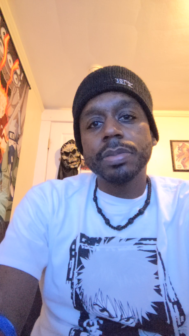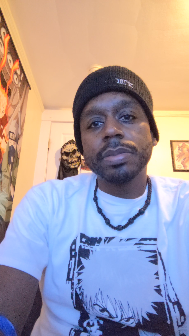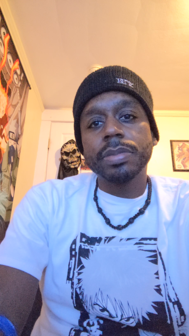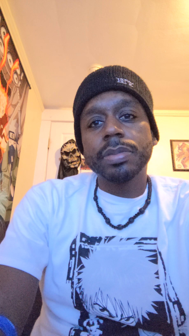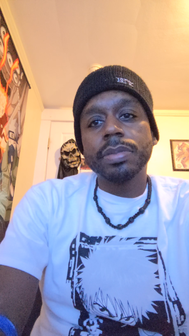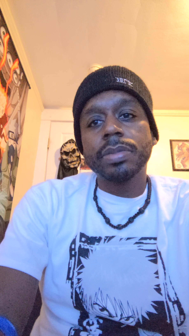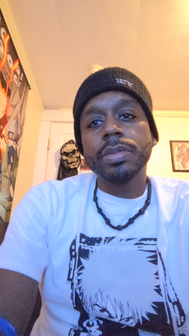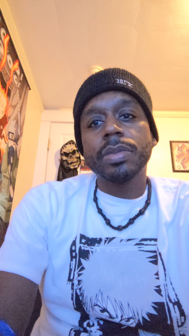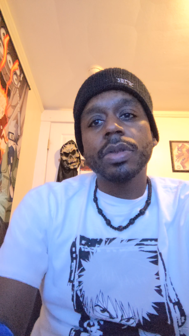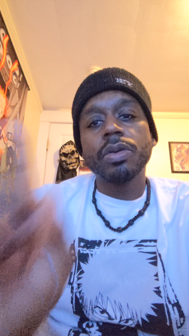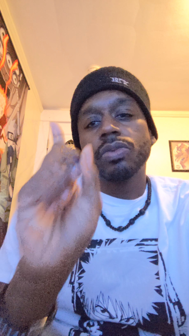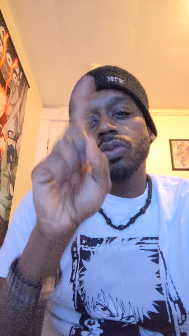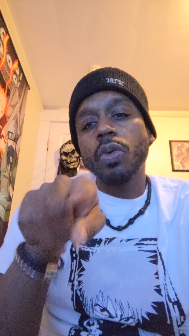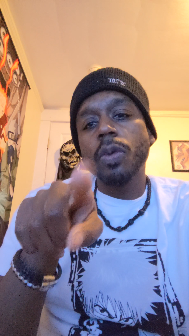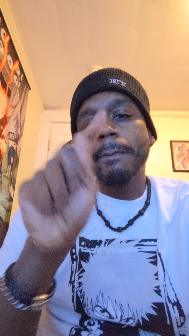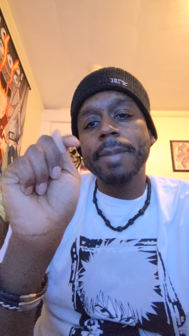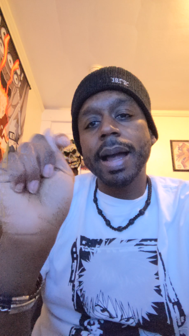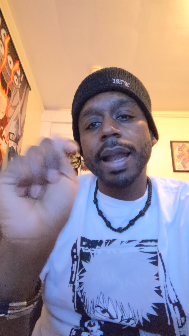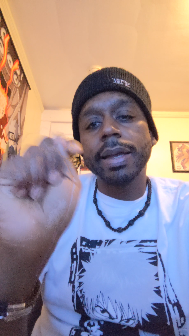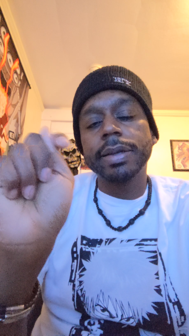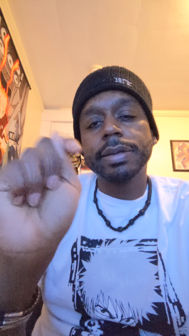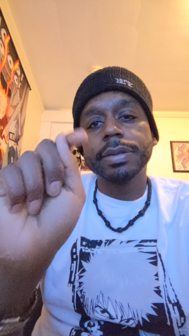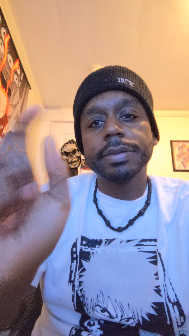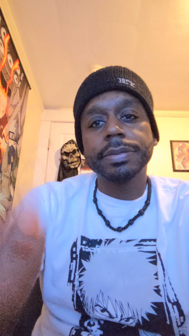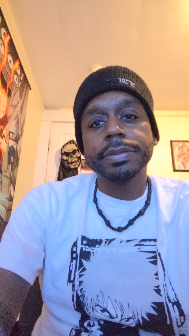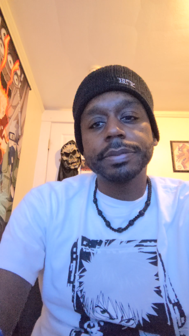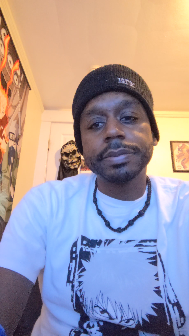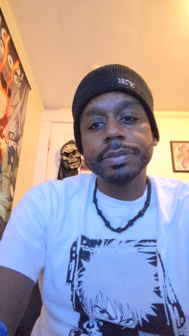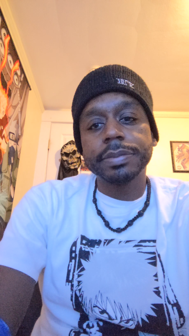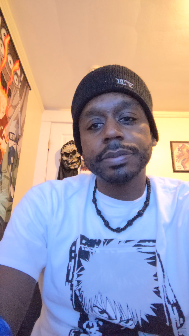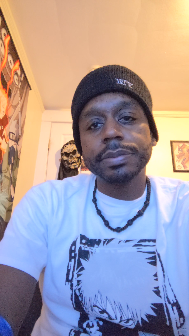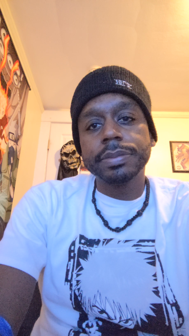go potty